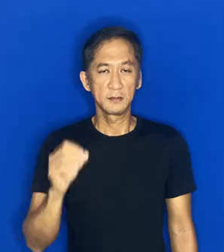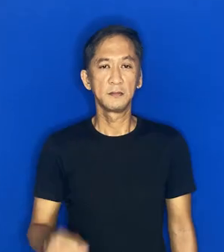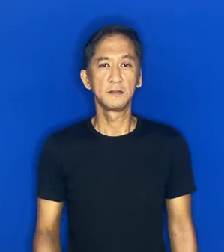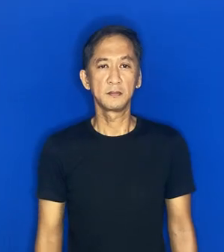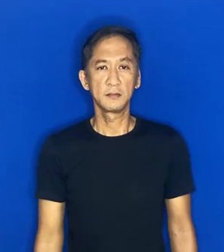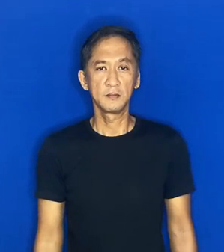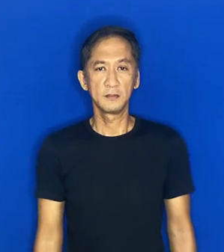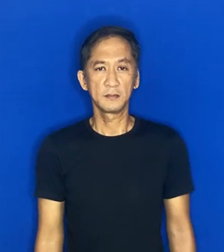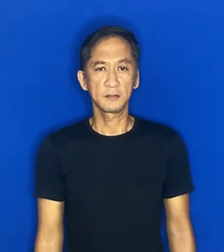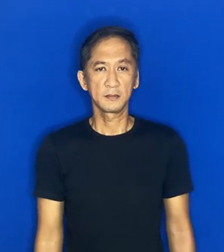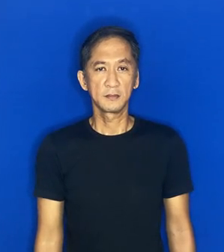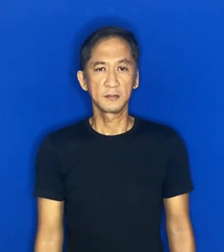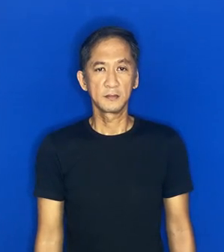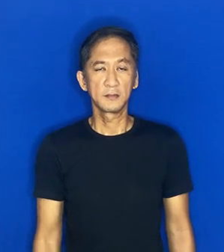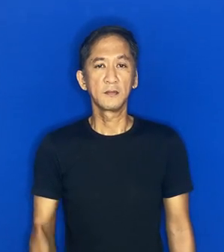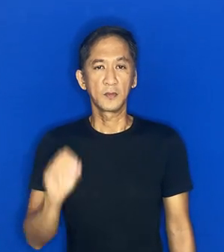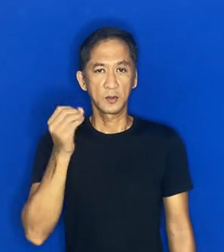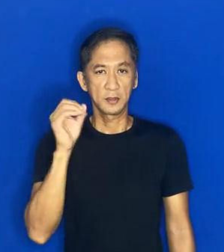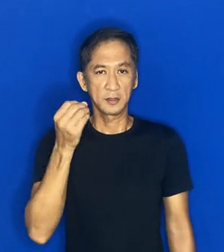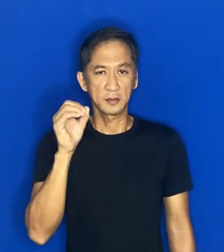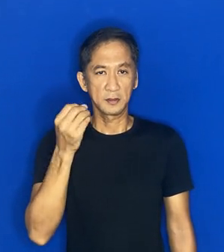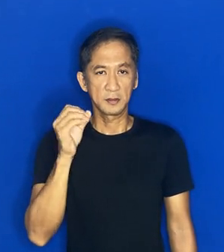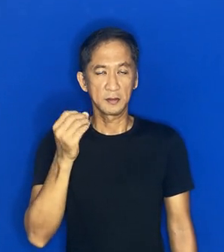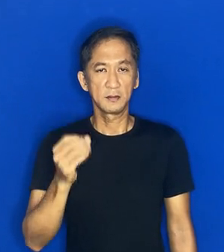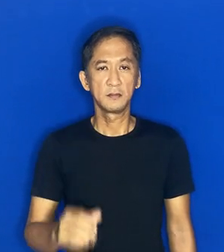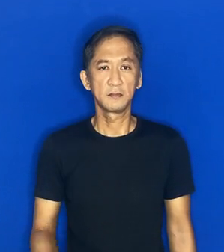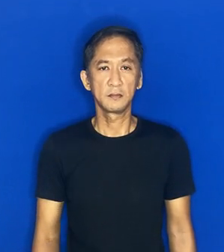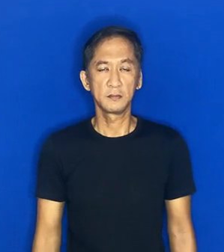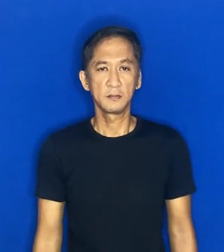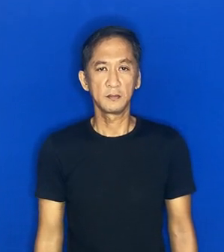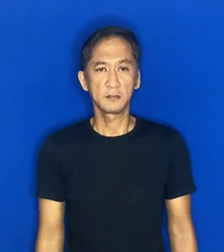orange